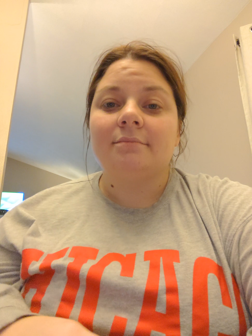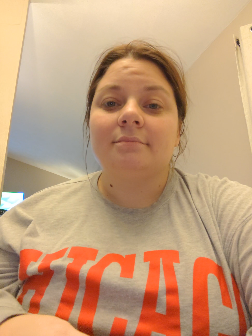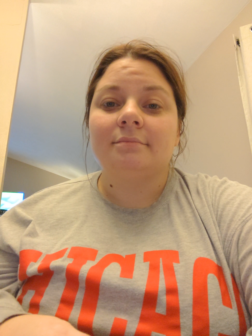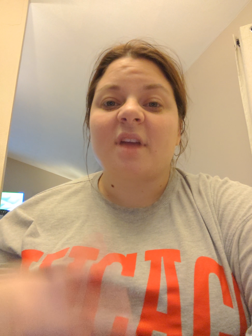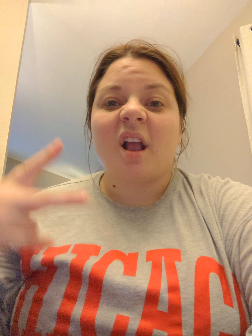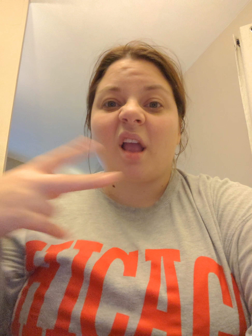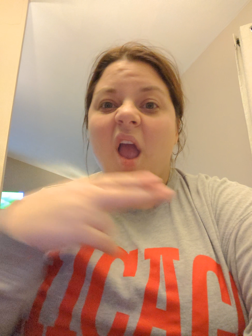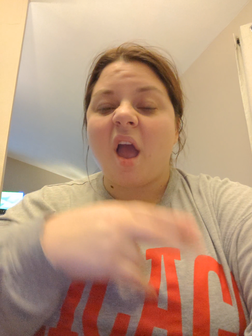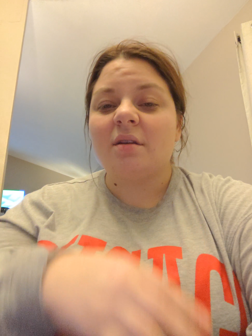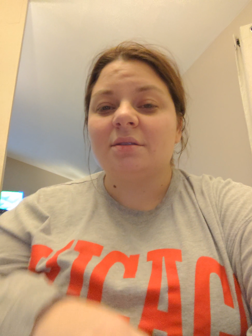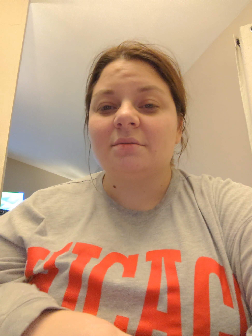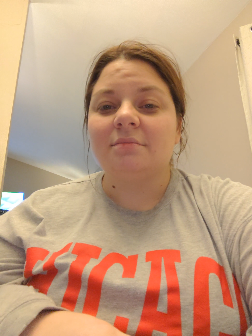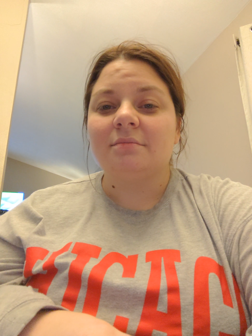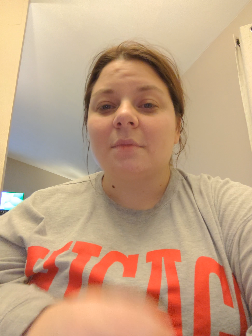cut